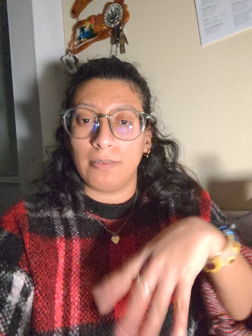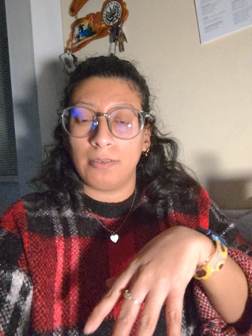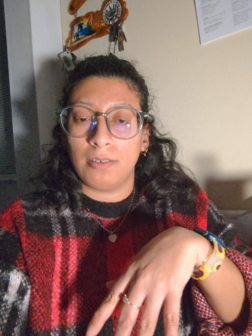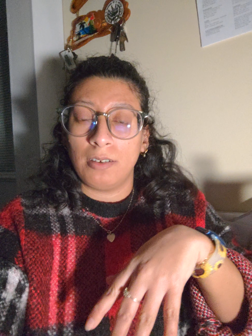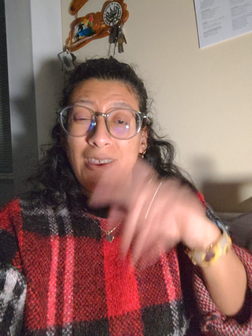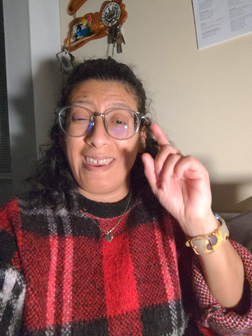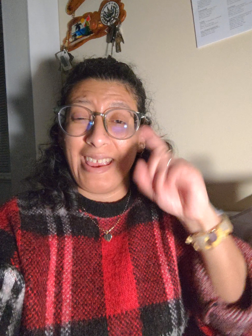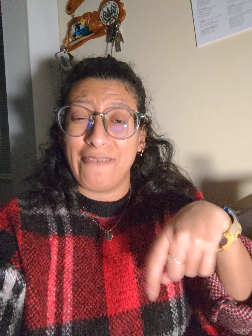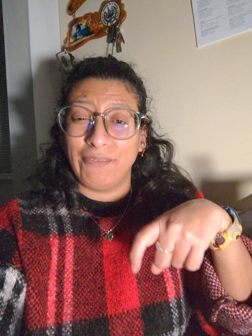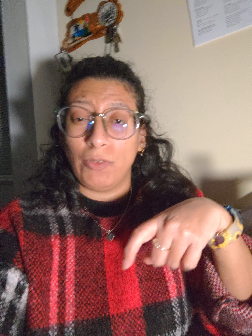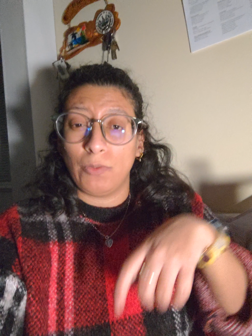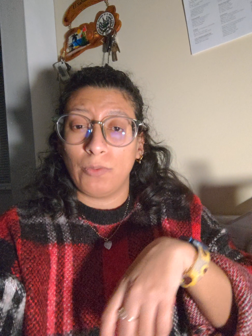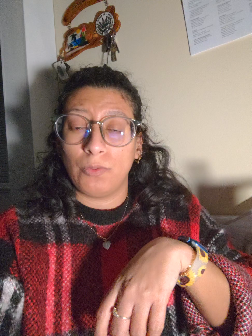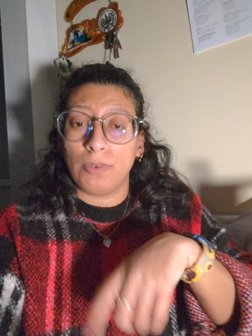have to